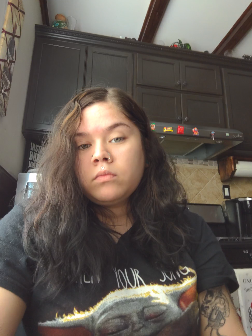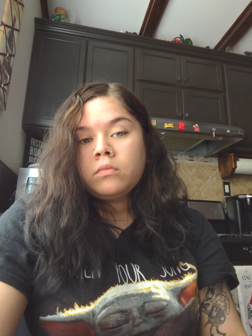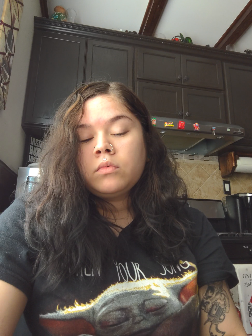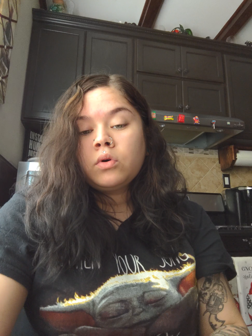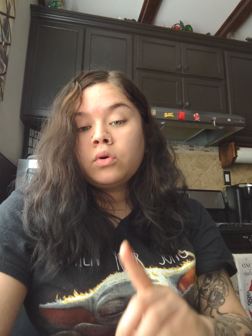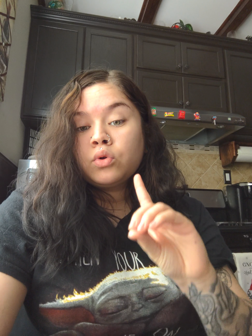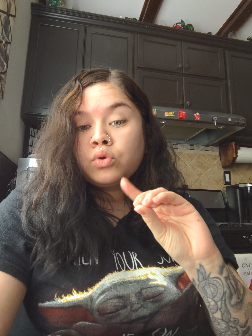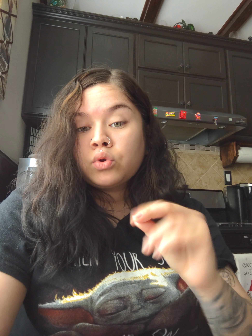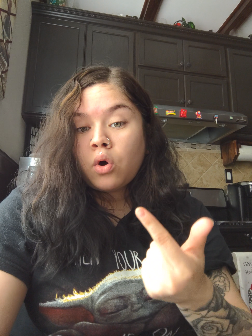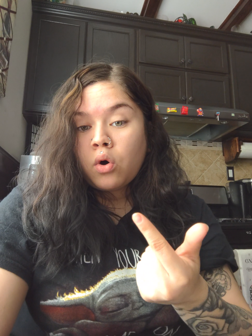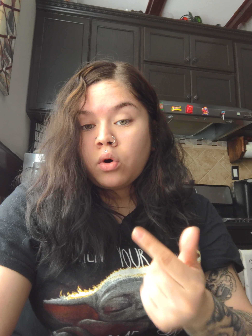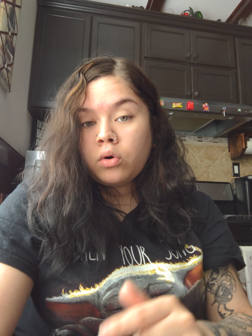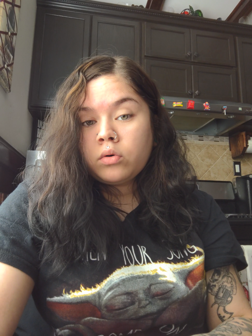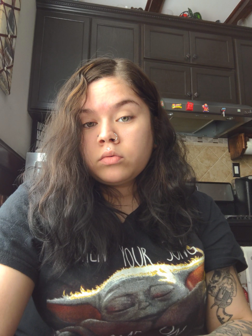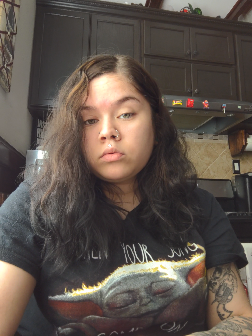dog